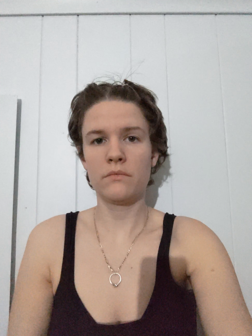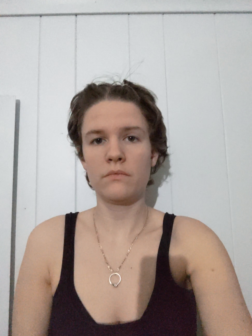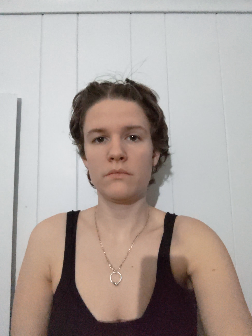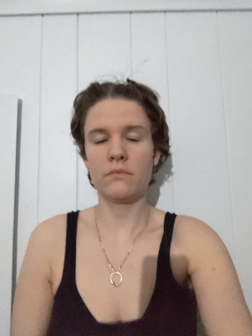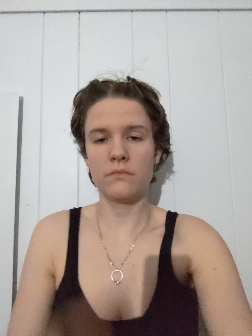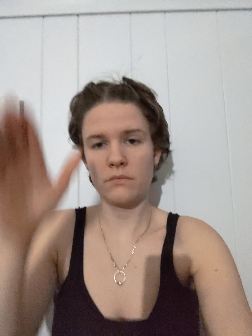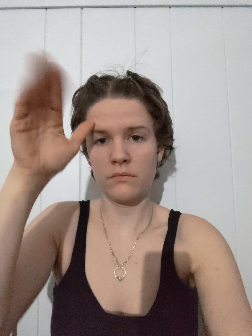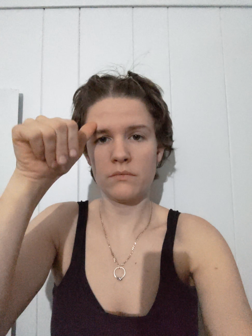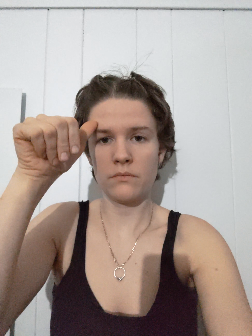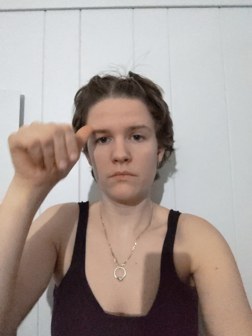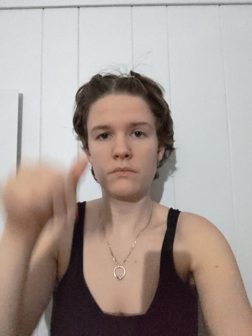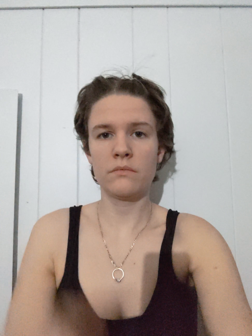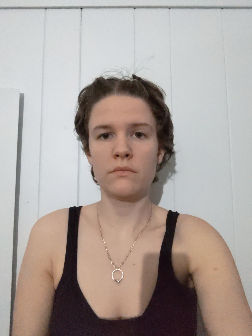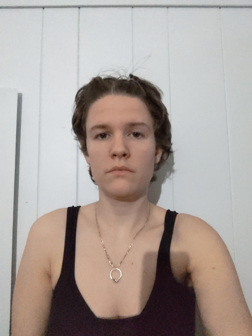donkey